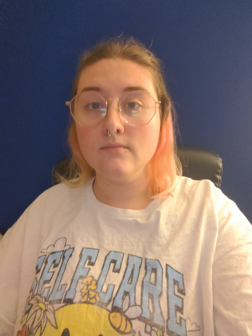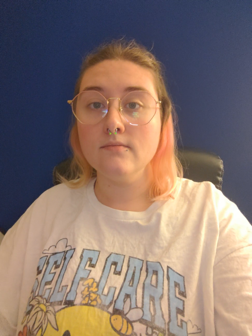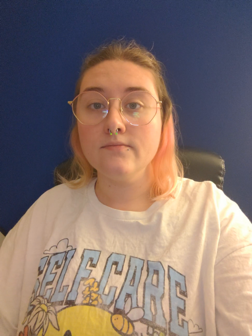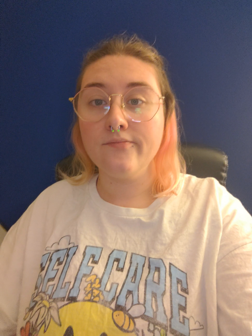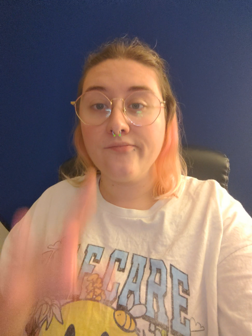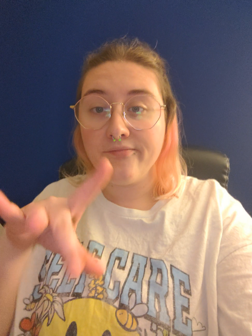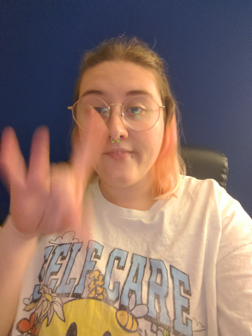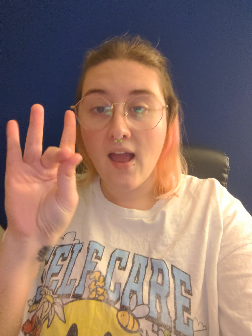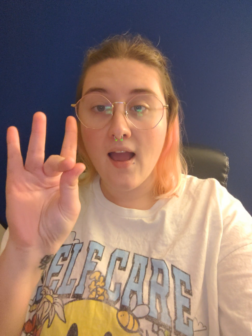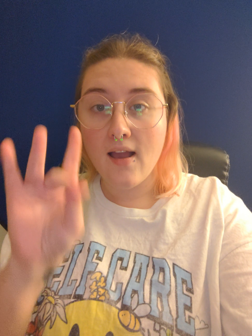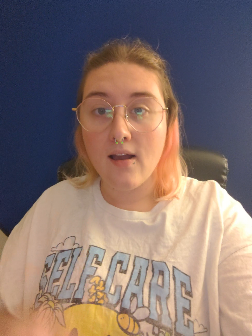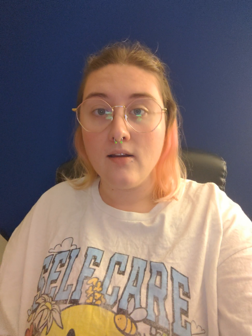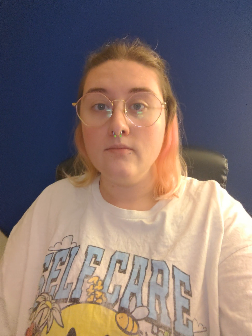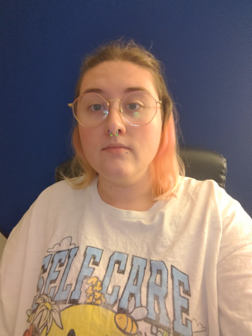find